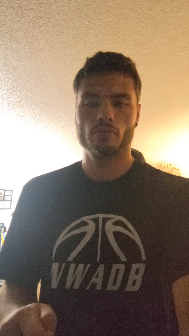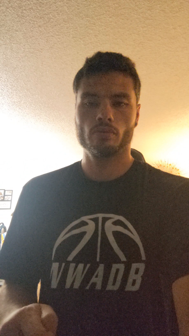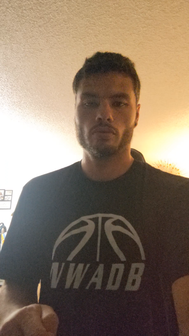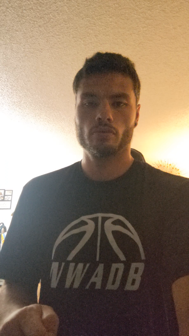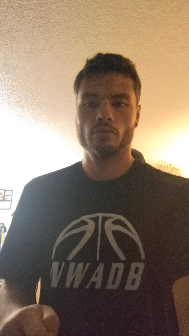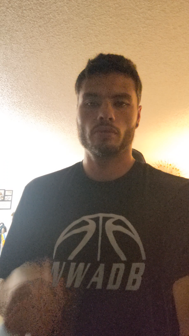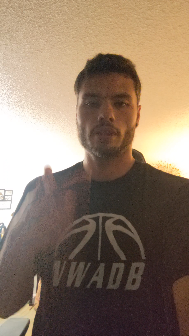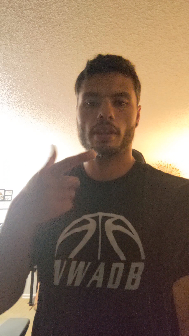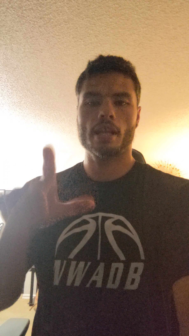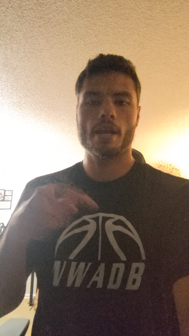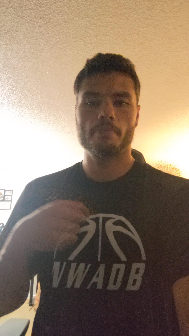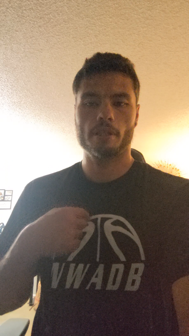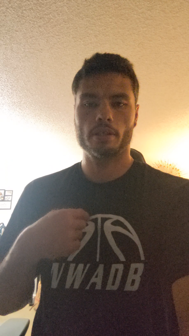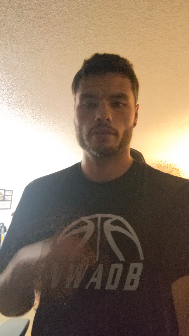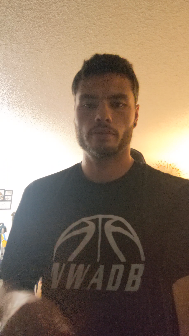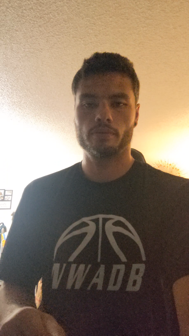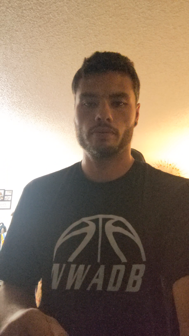let me